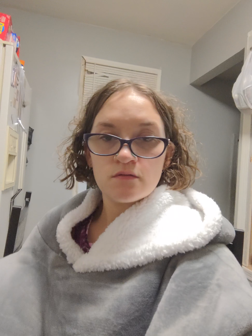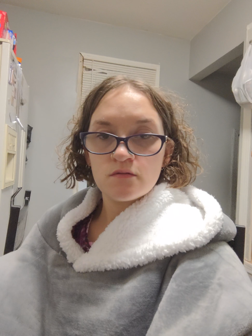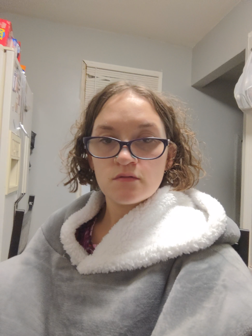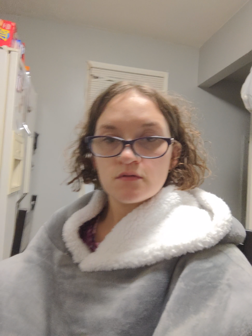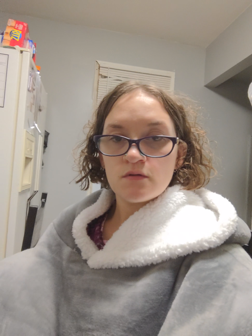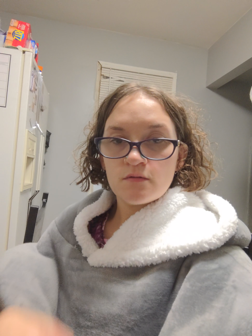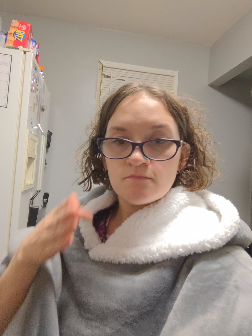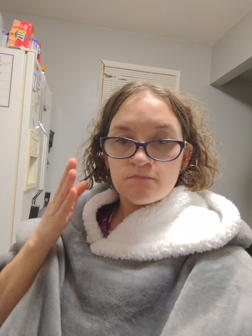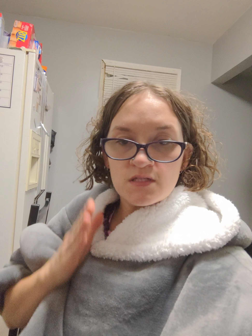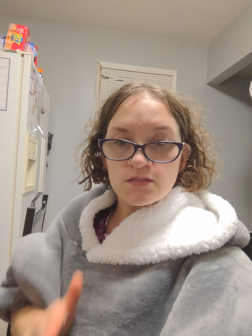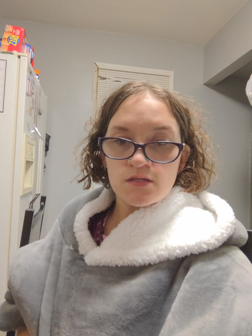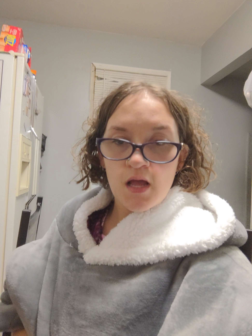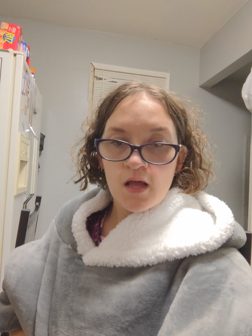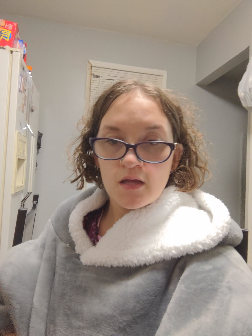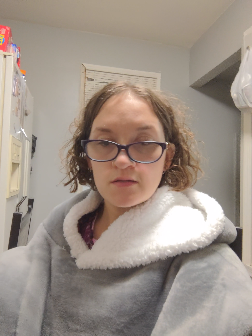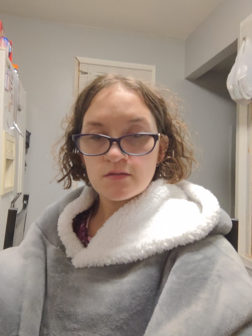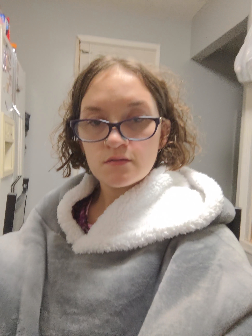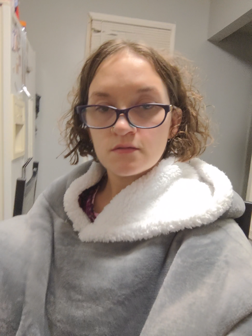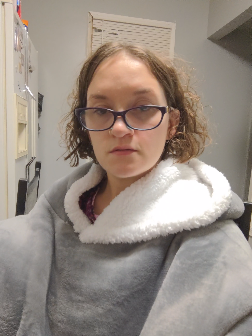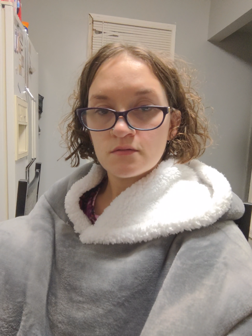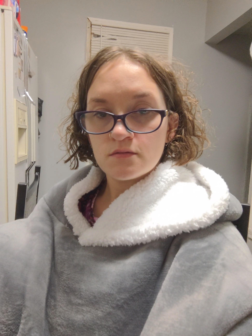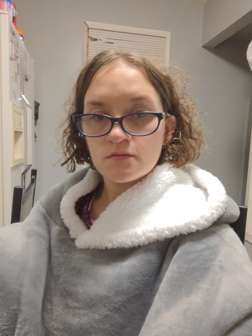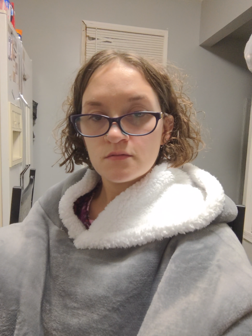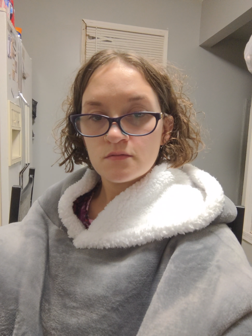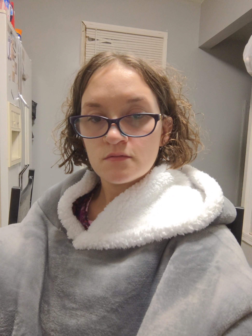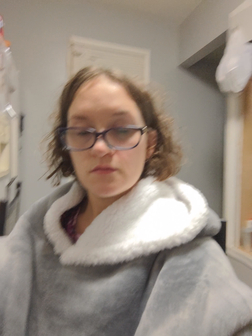beside